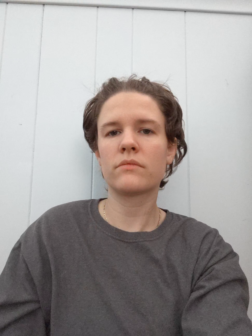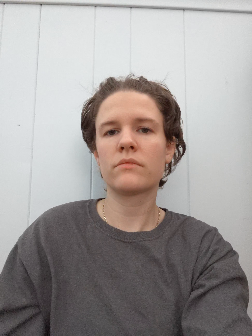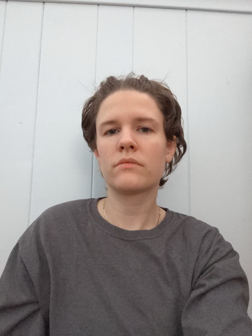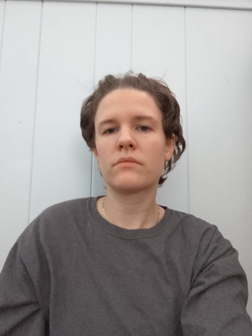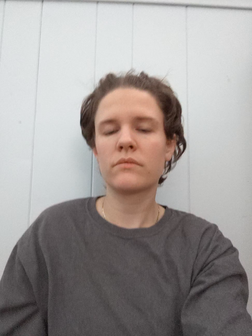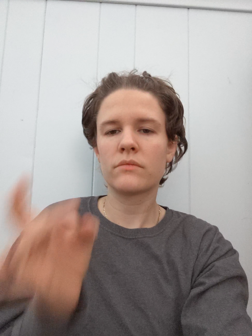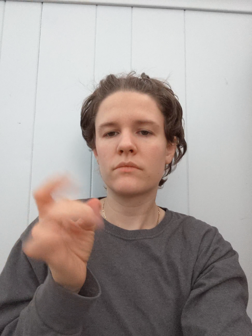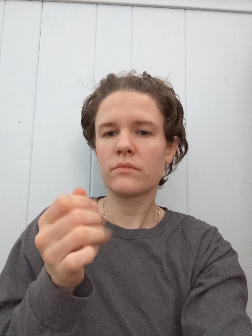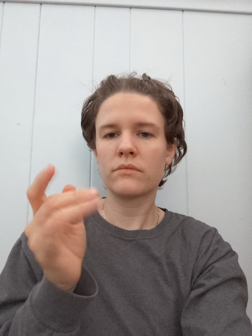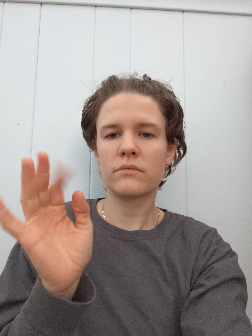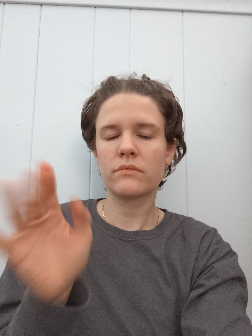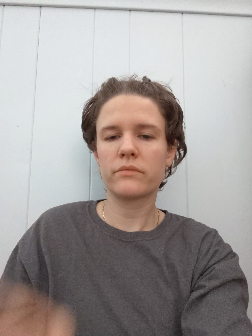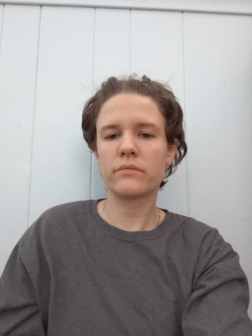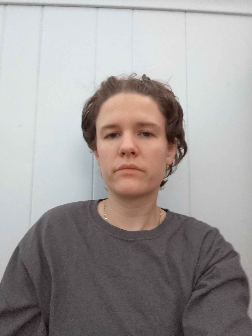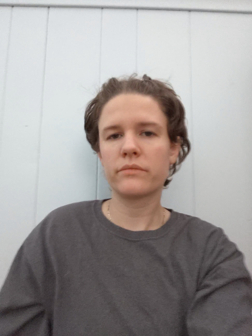hide